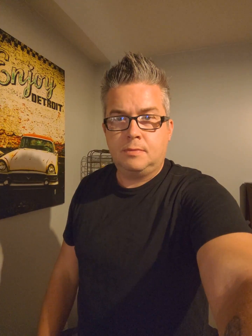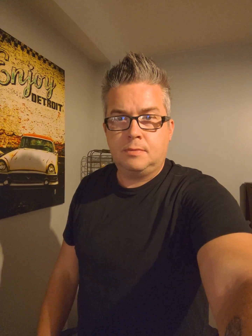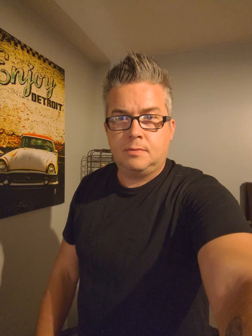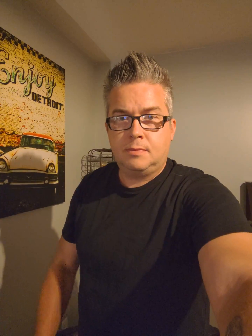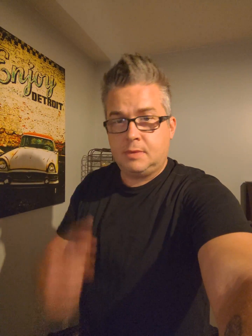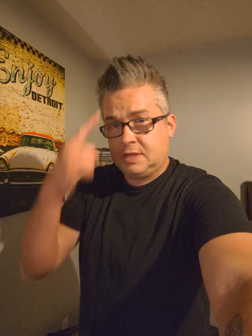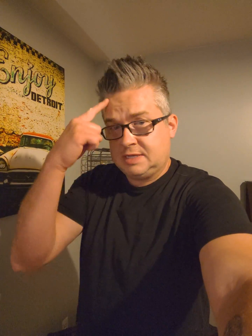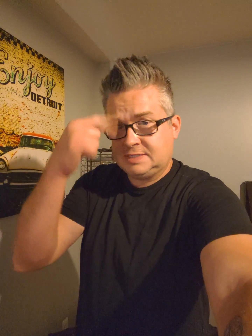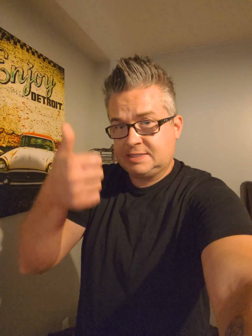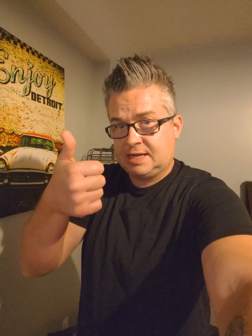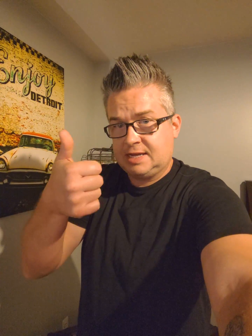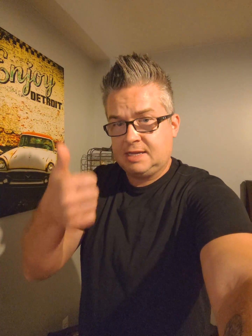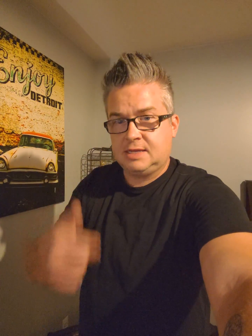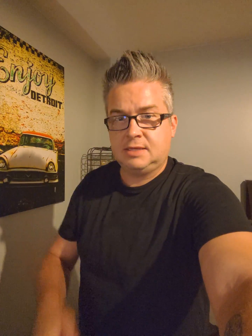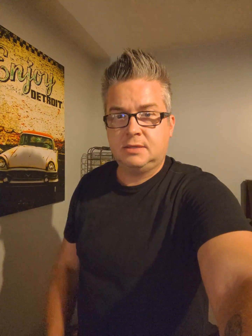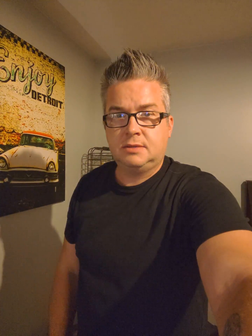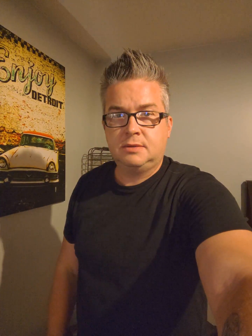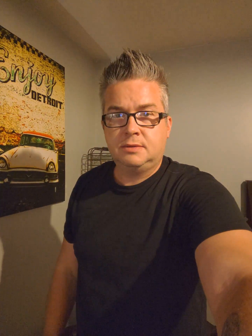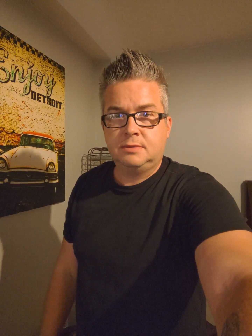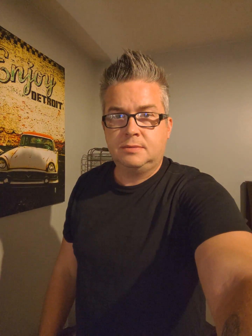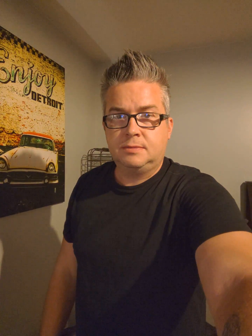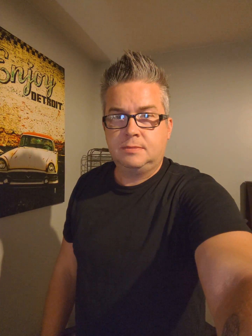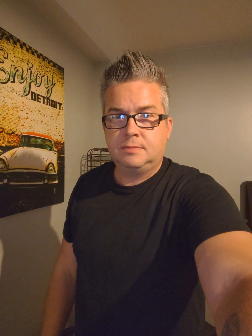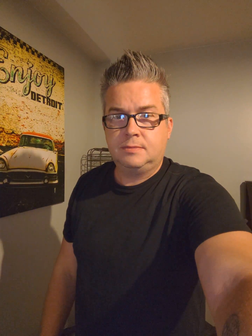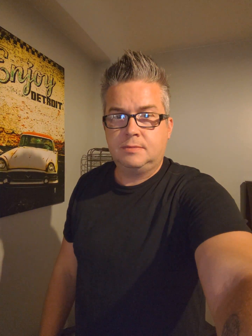dime